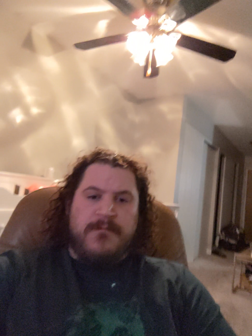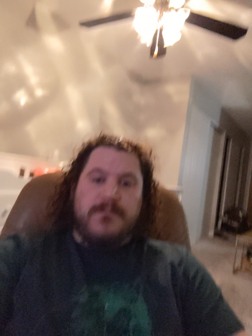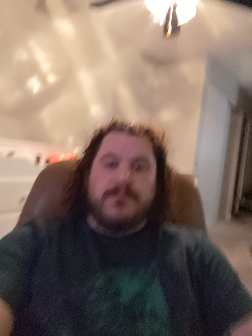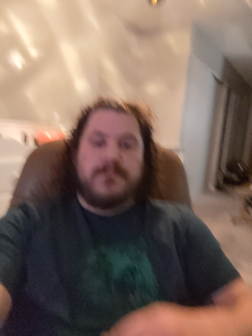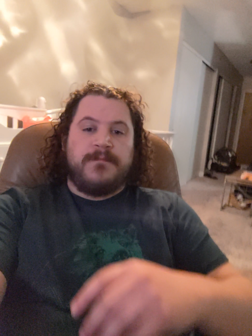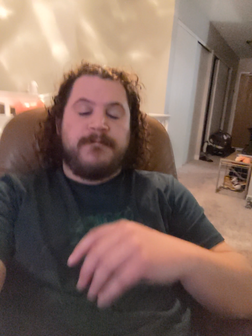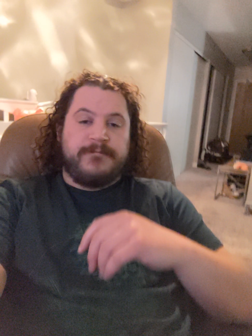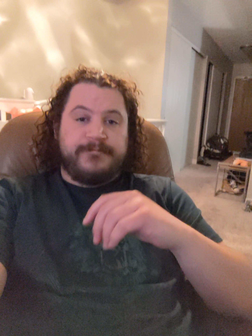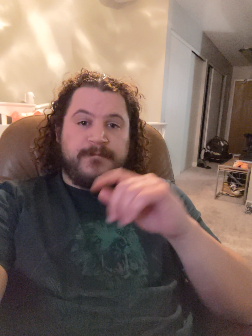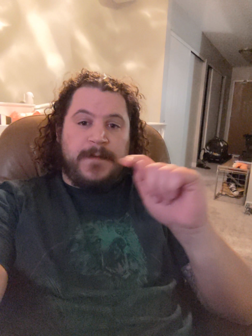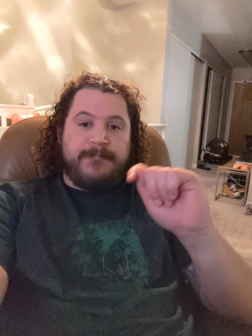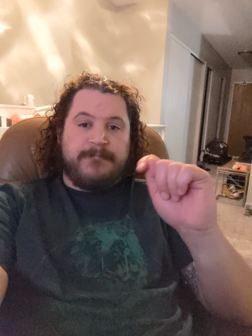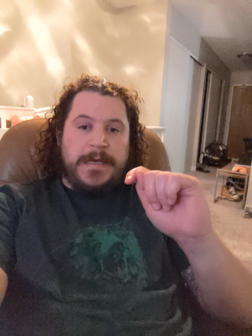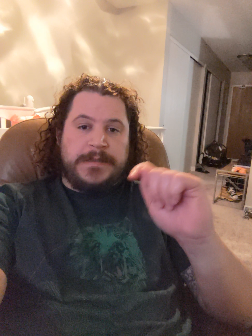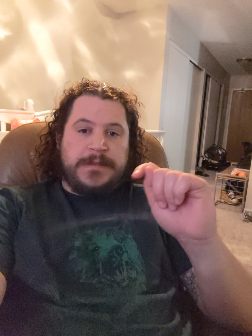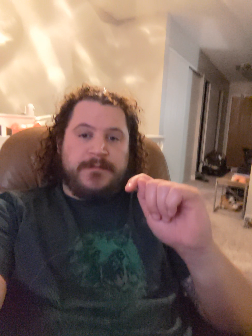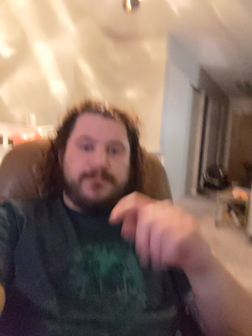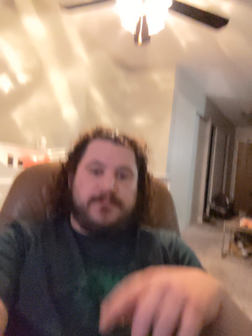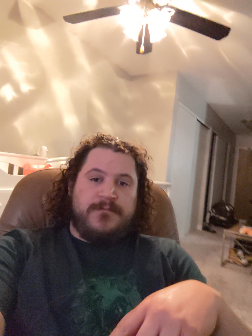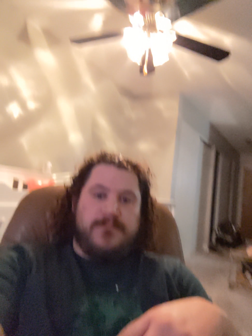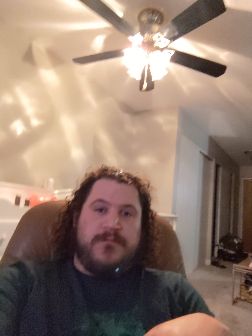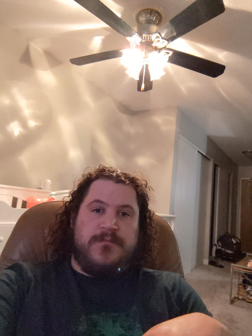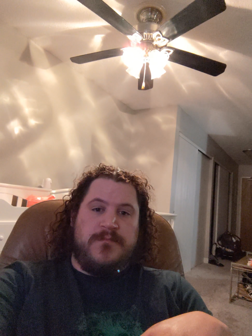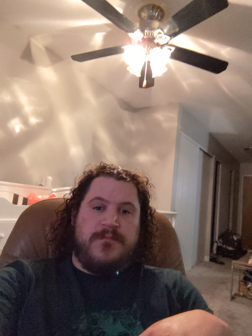potty